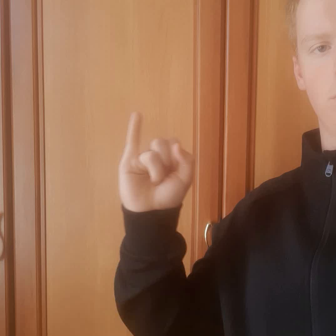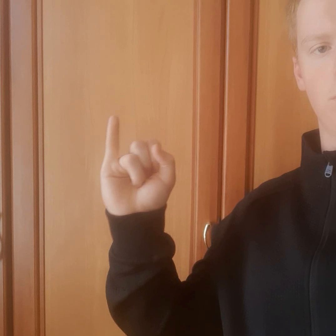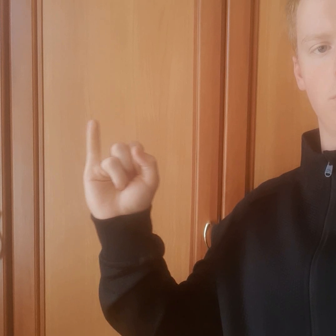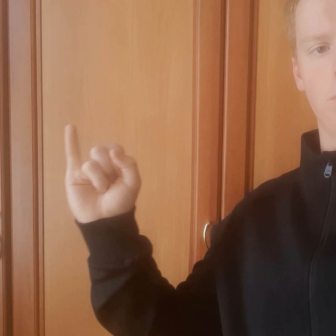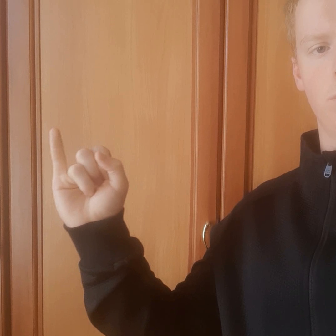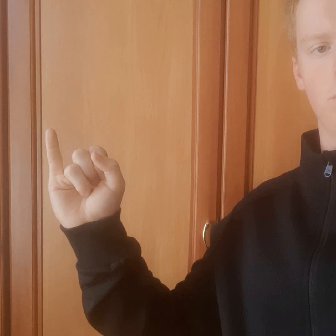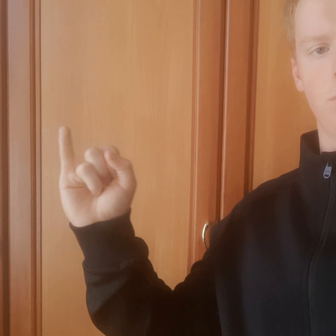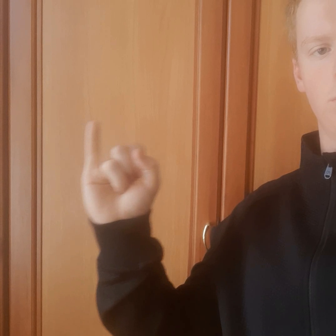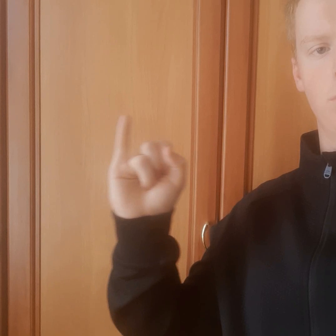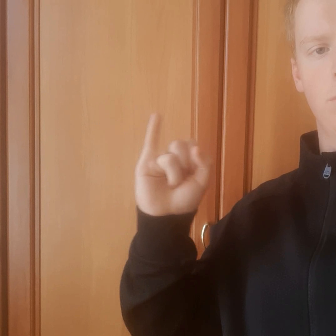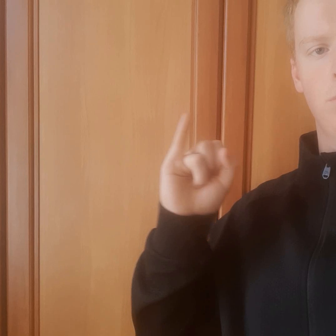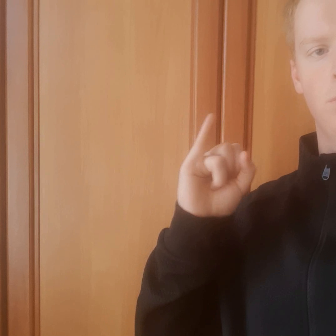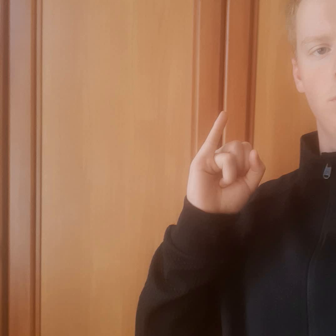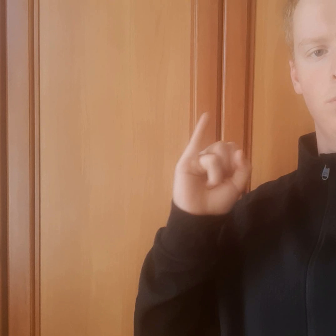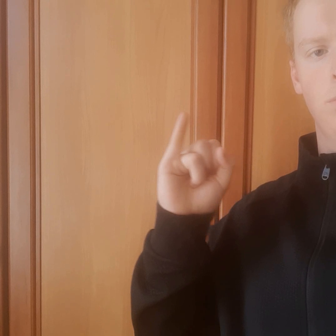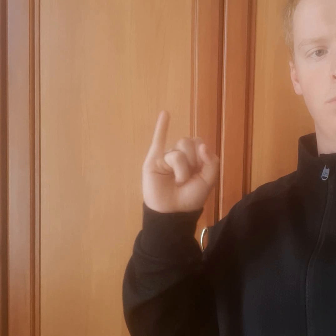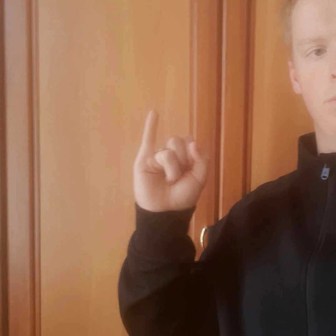Ї